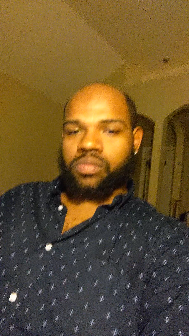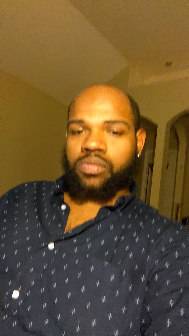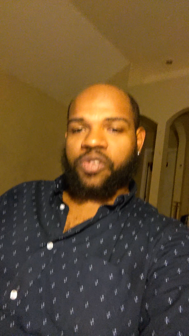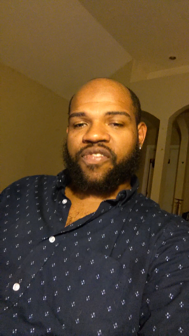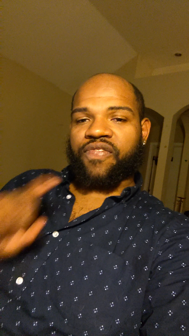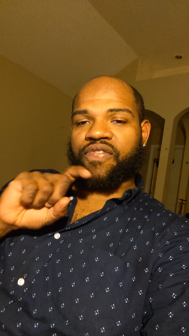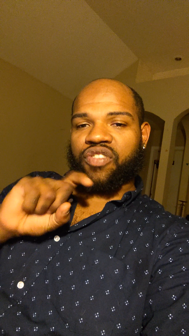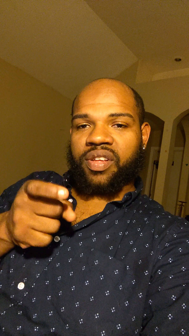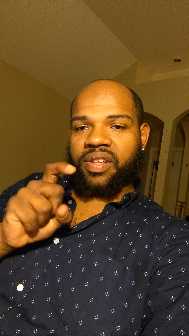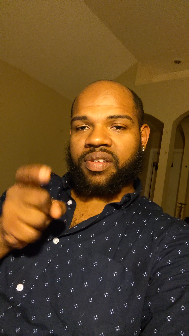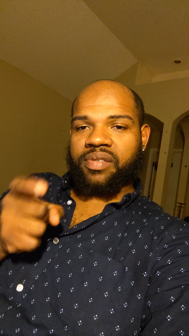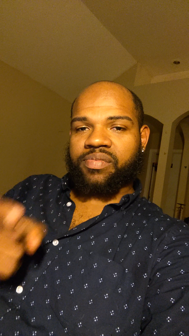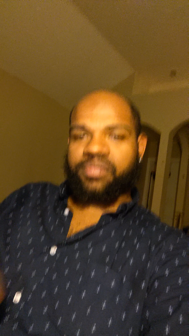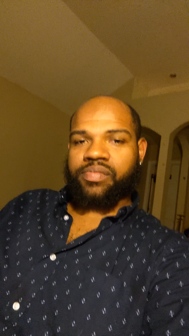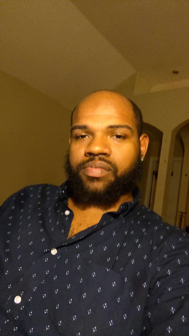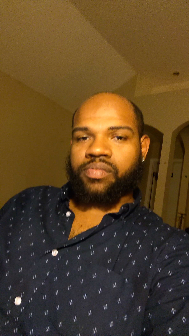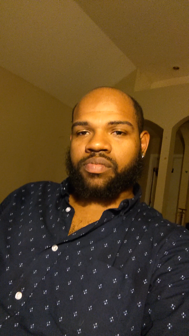friend